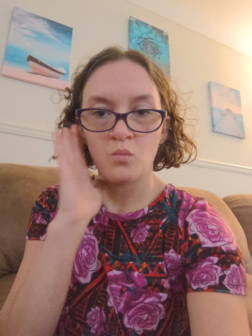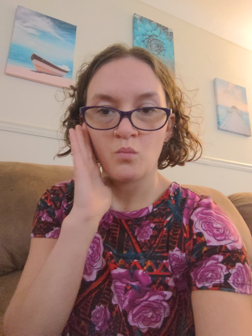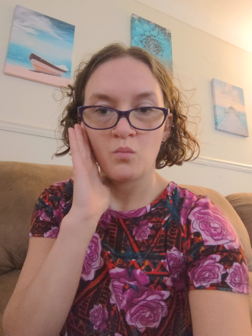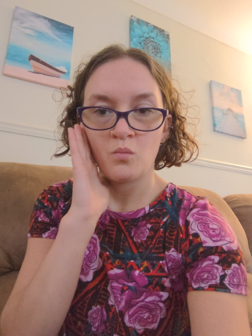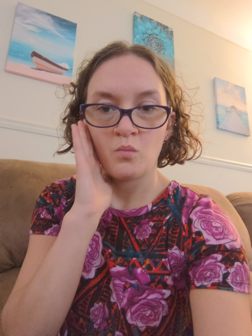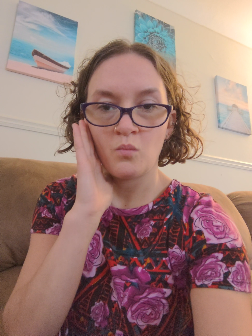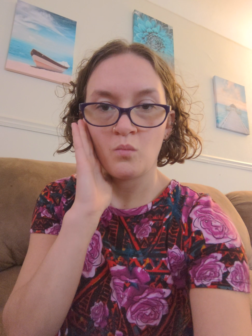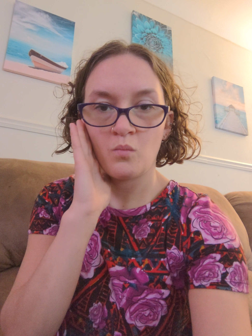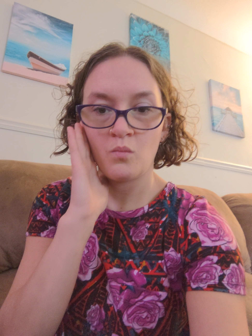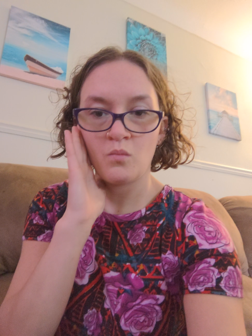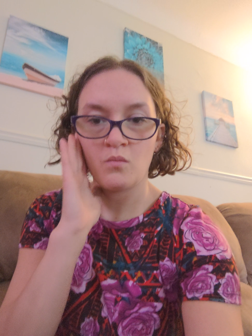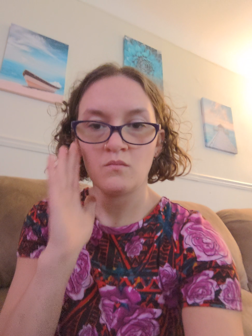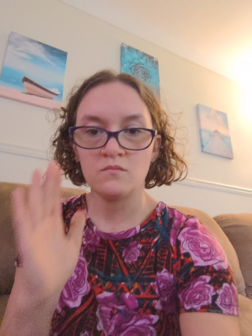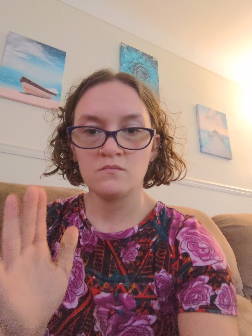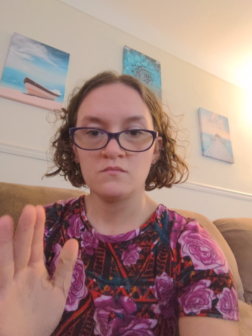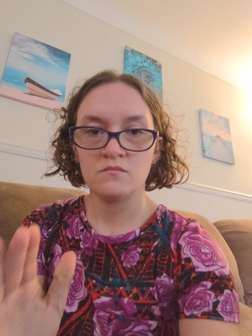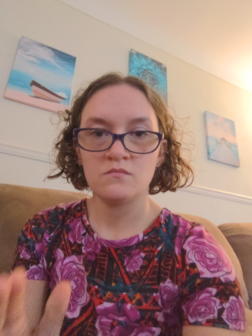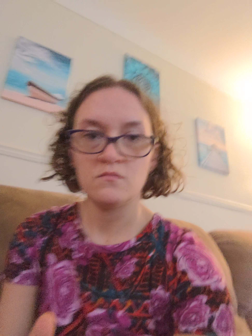noisy